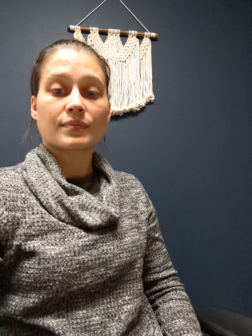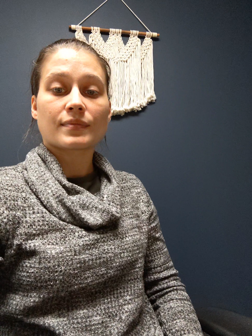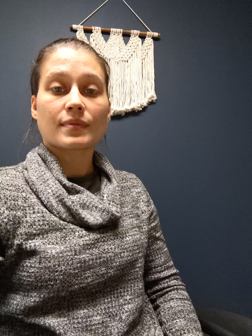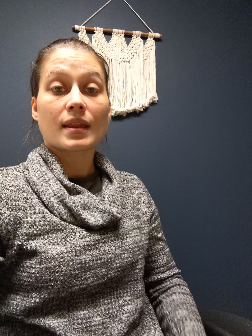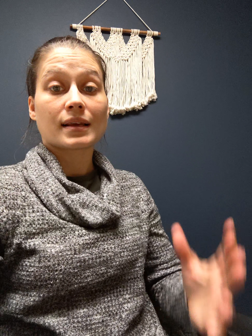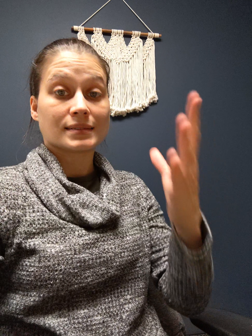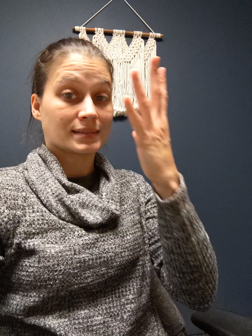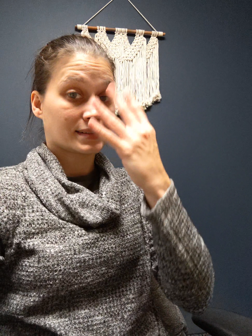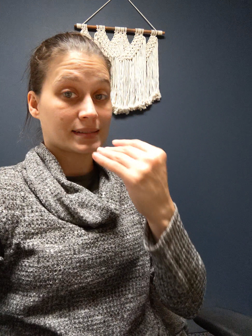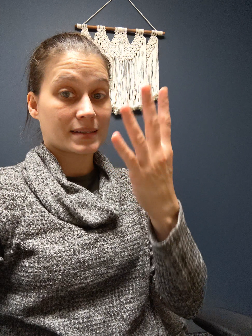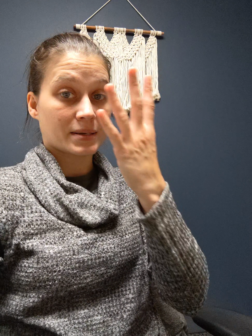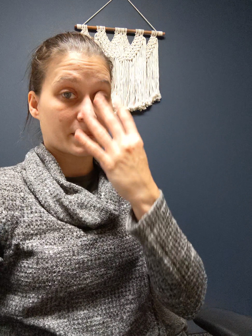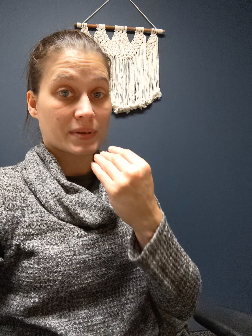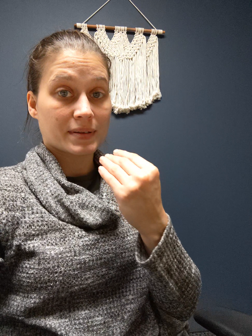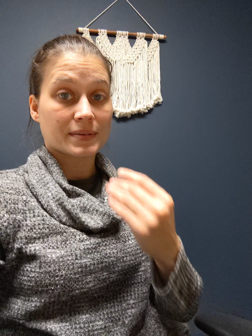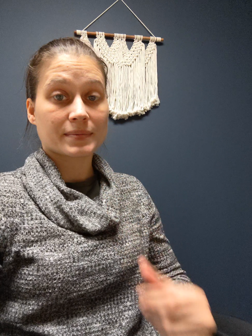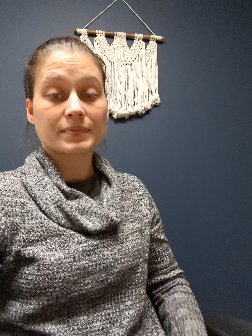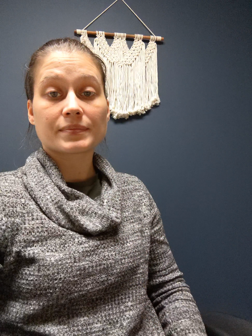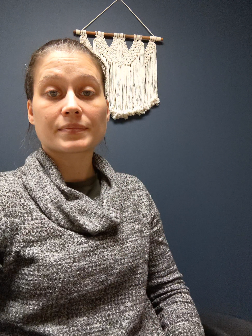sleepy